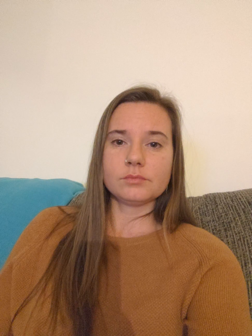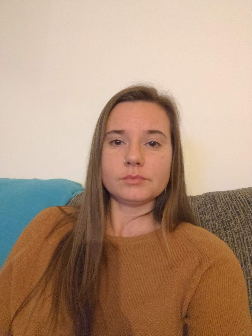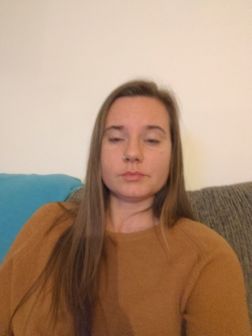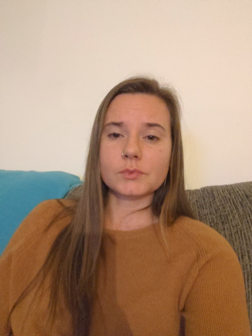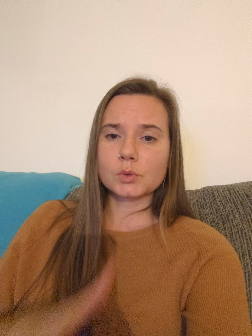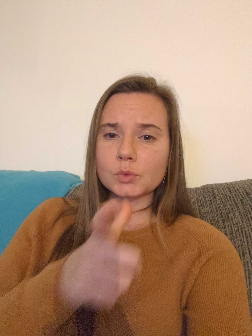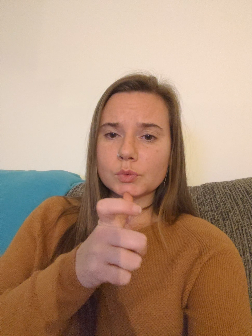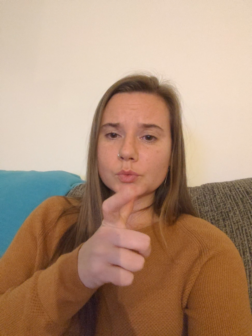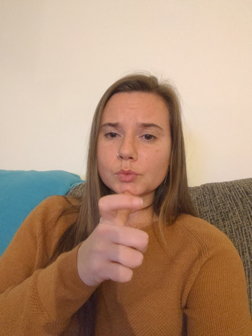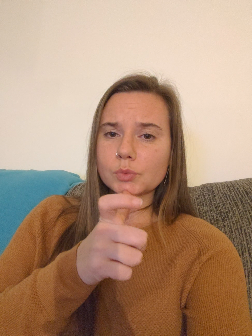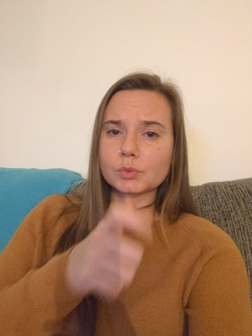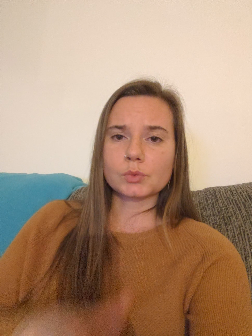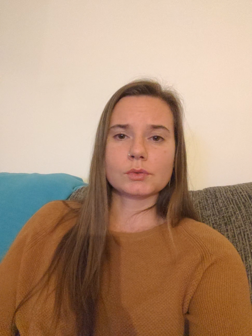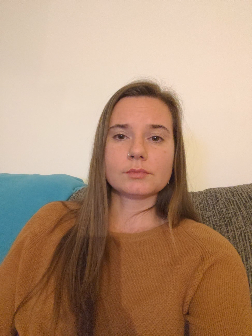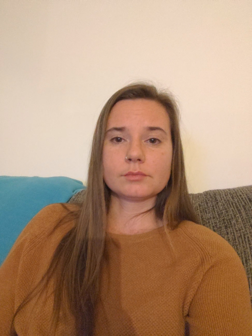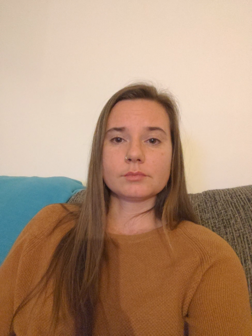who